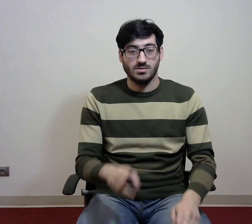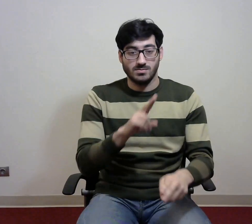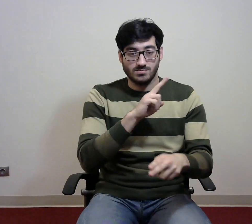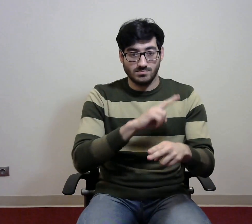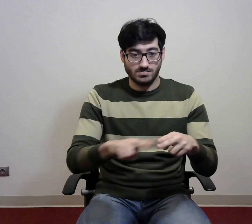itmiş